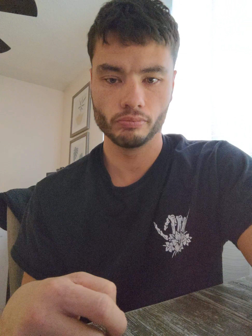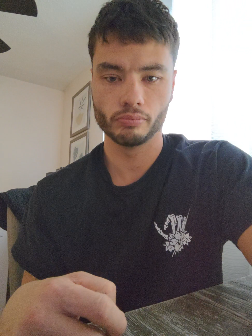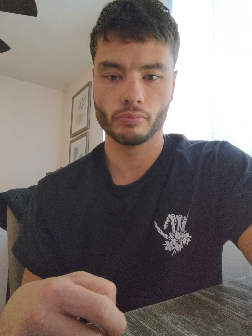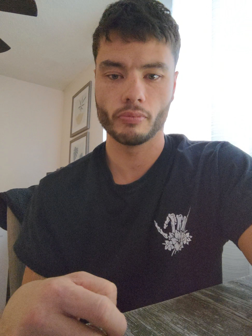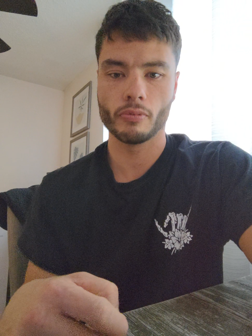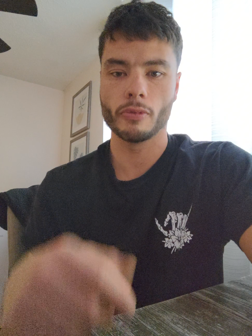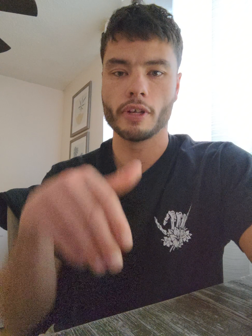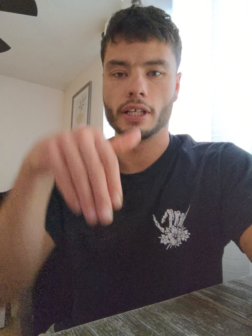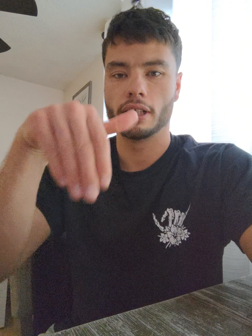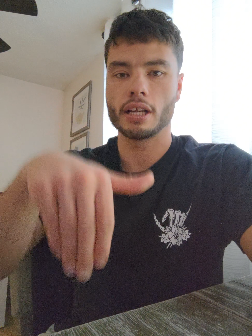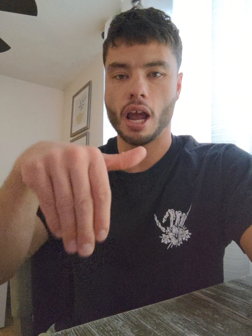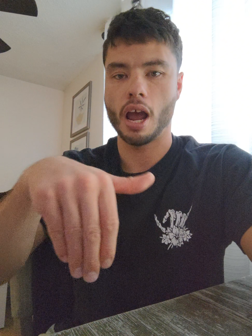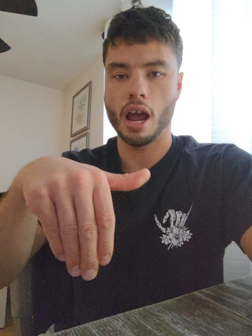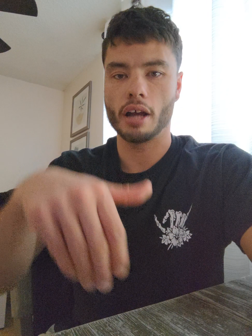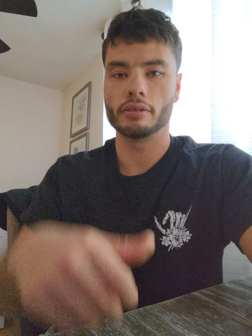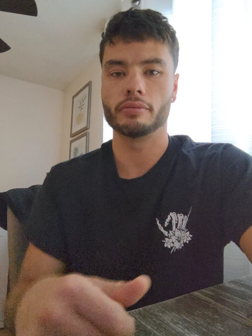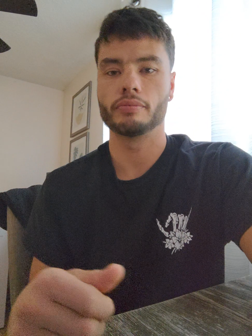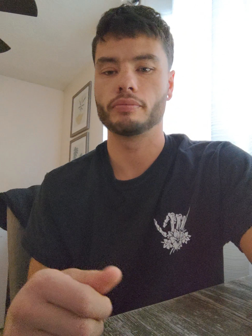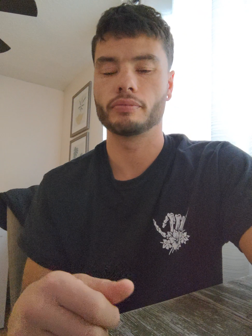night